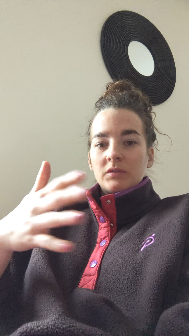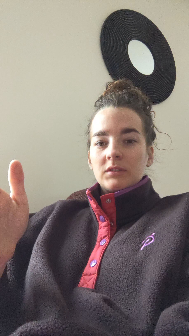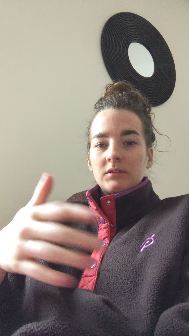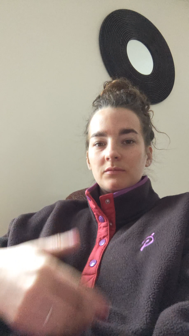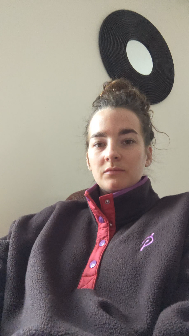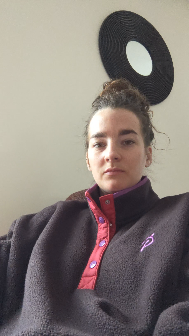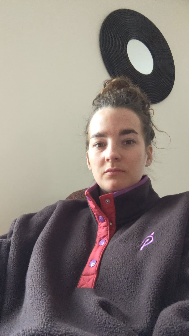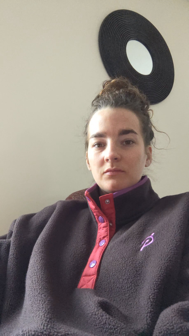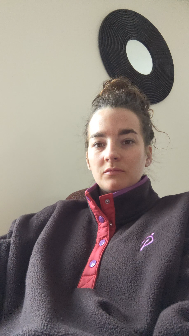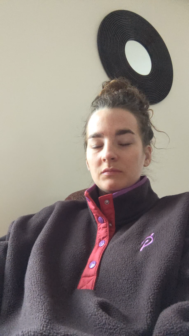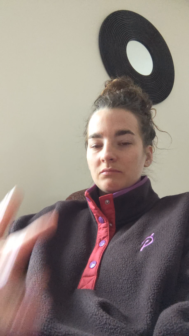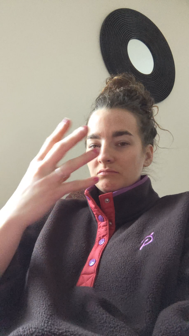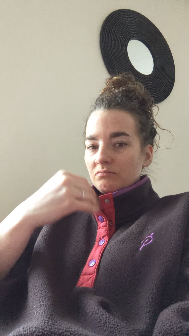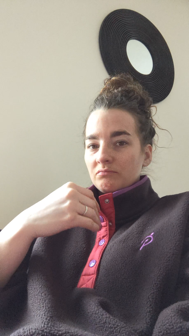asleep